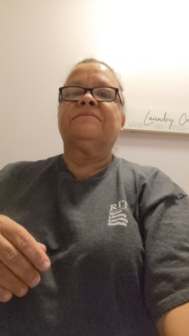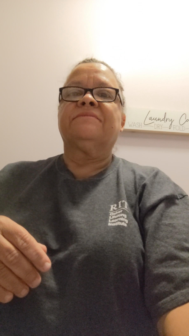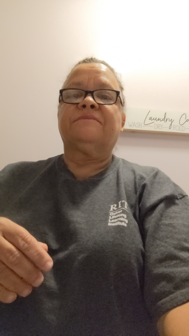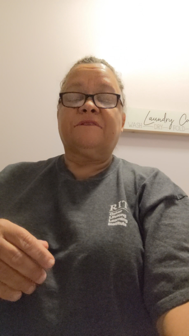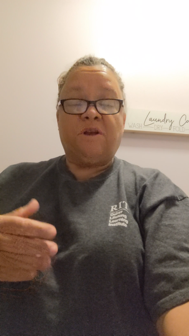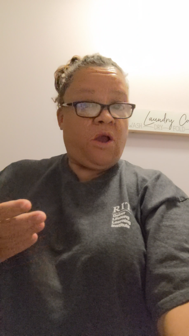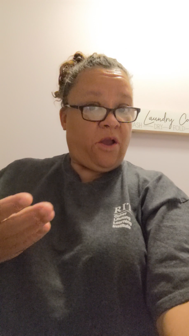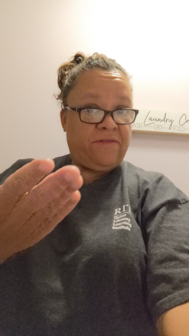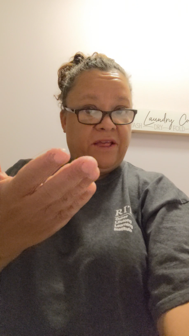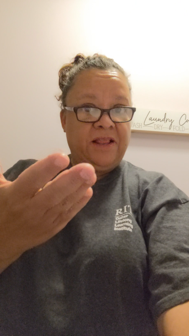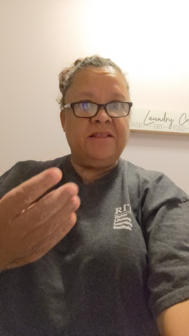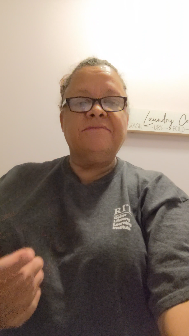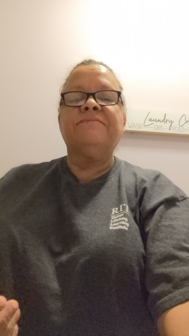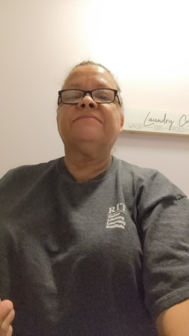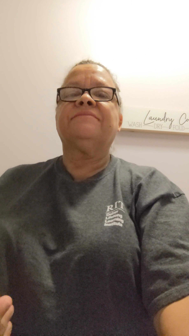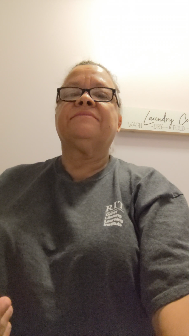oven